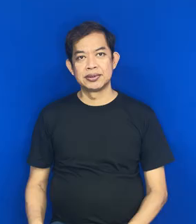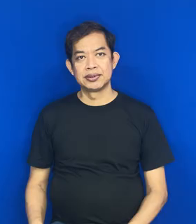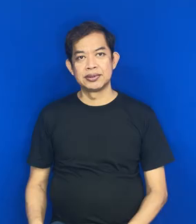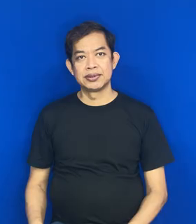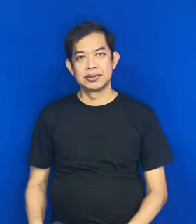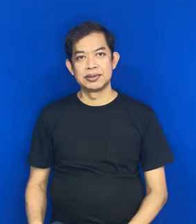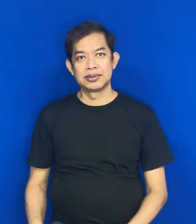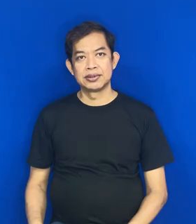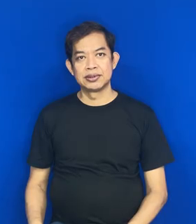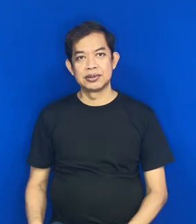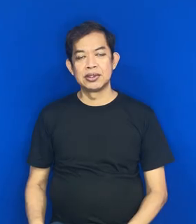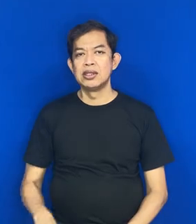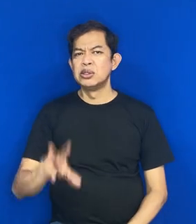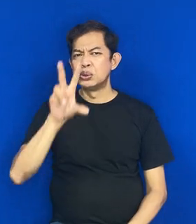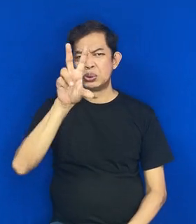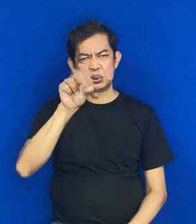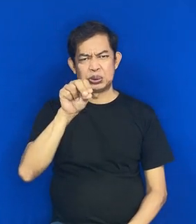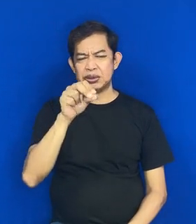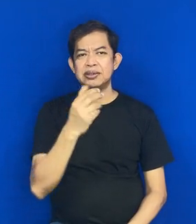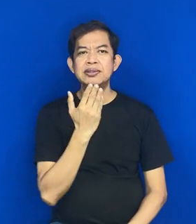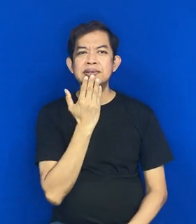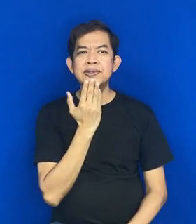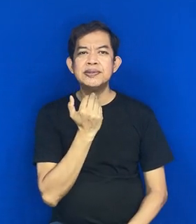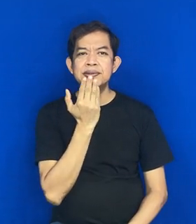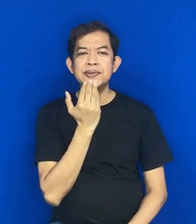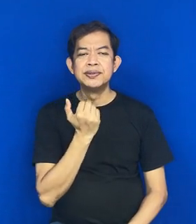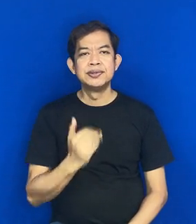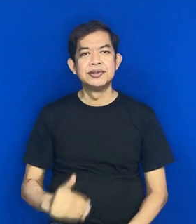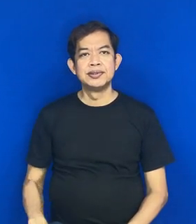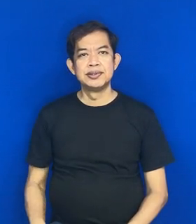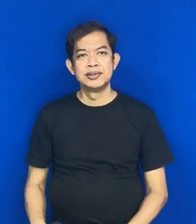no sugar